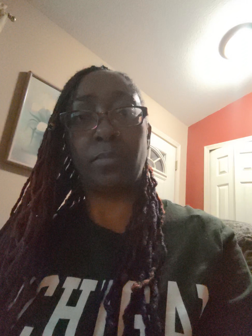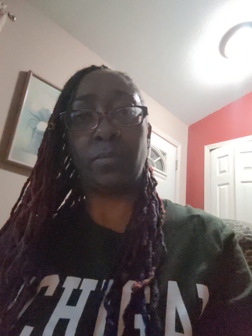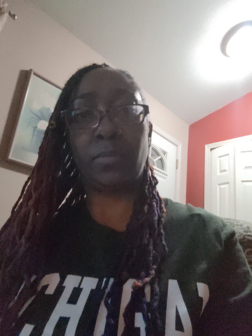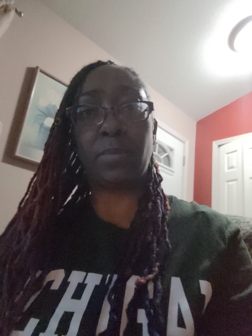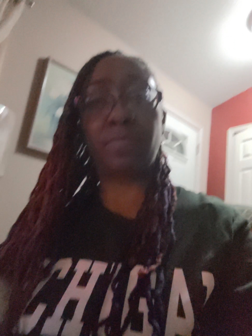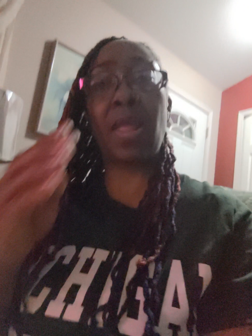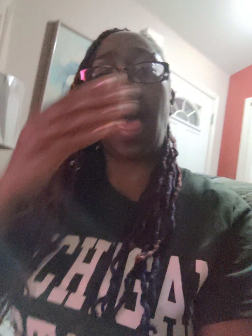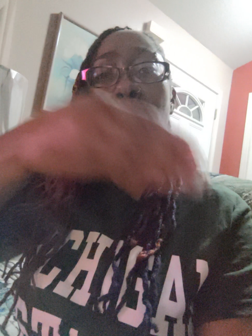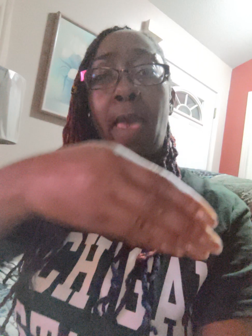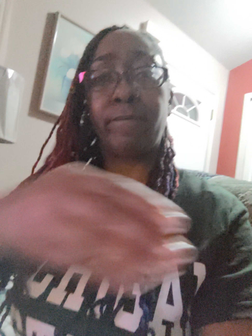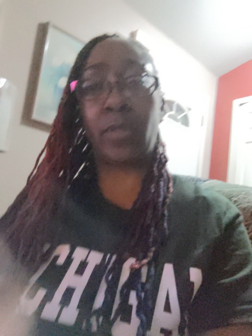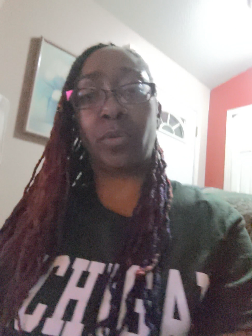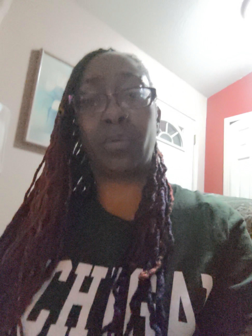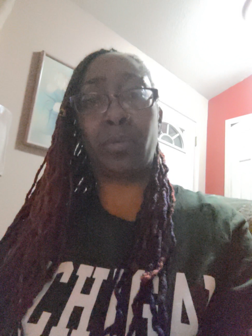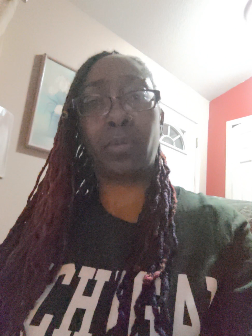after